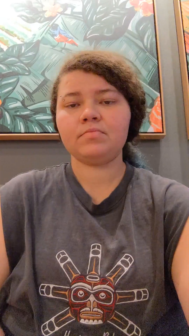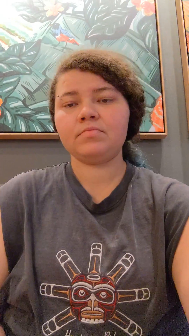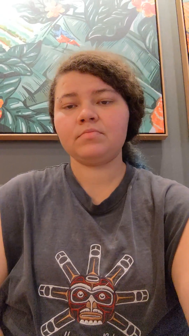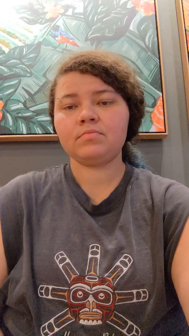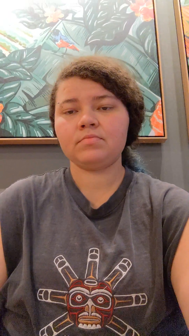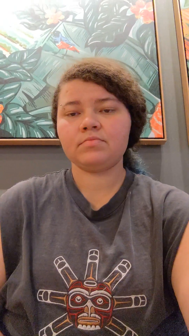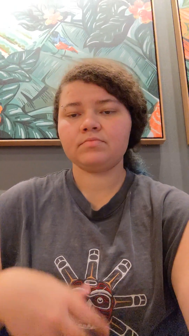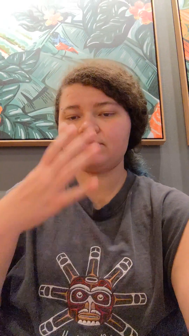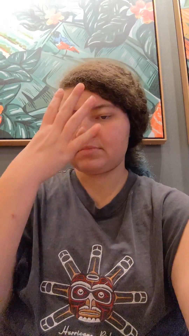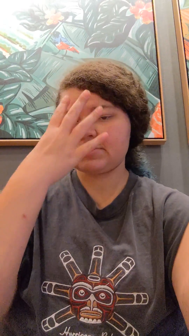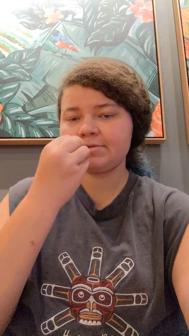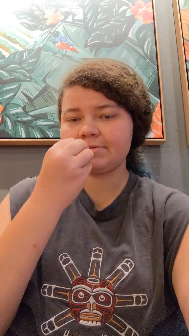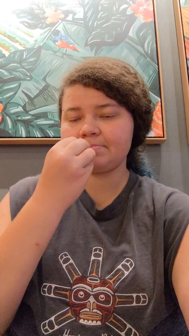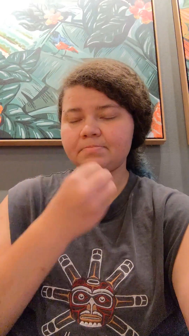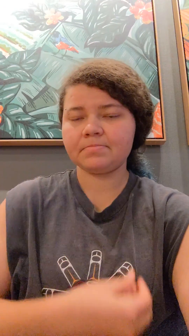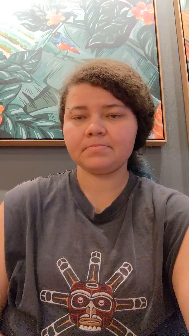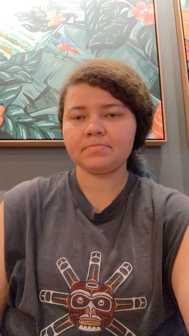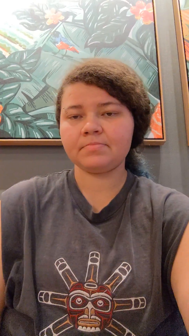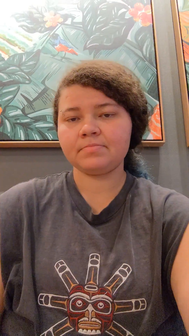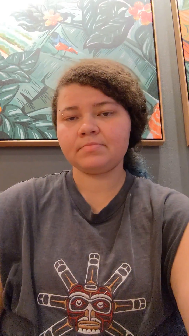asleep